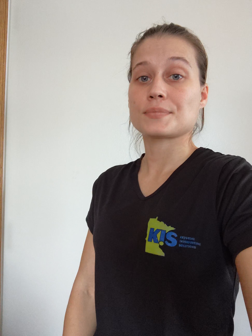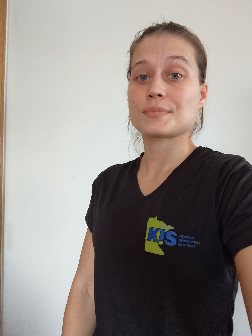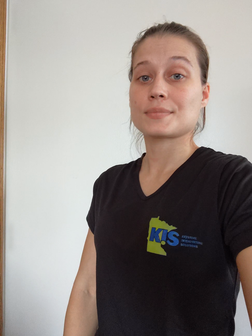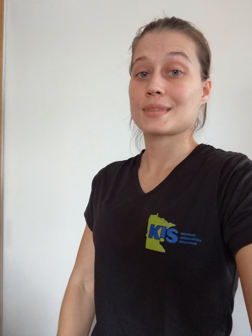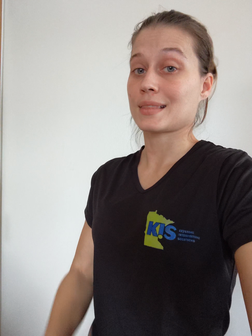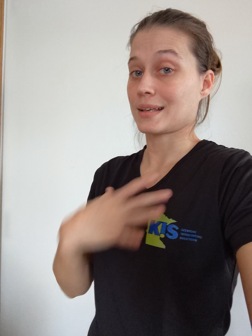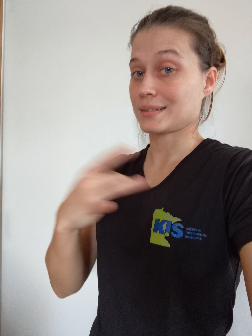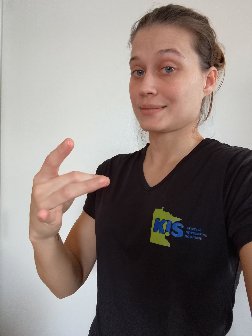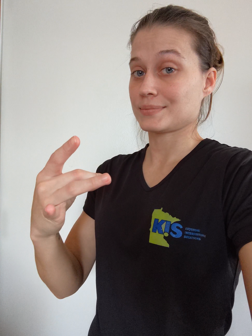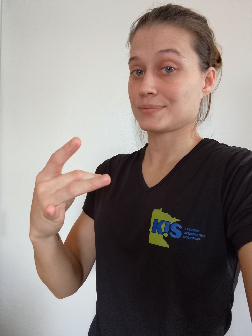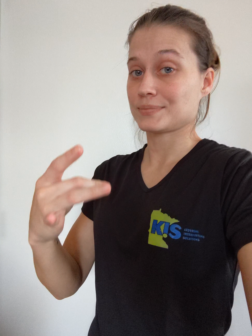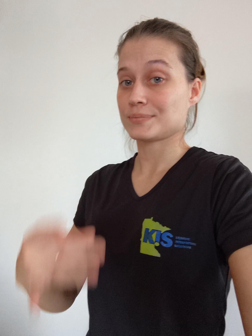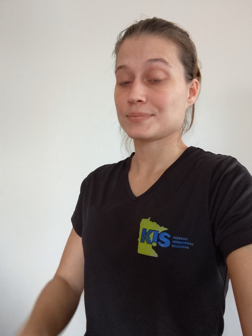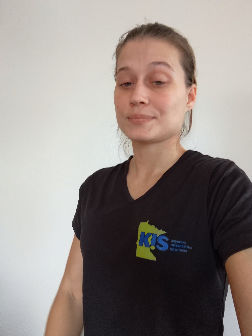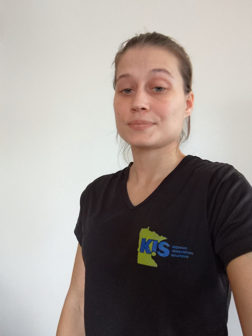like